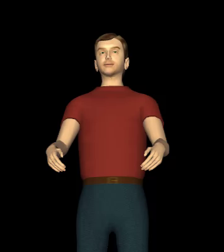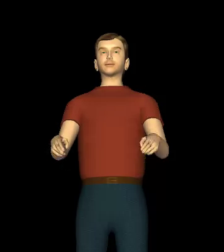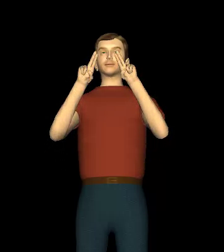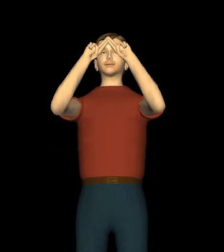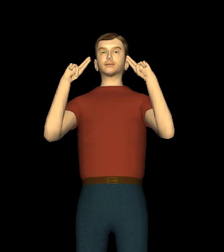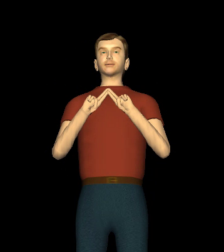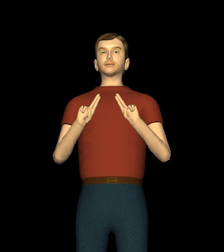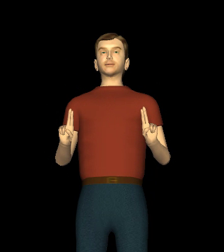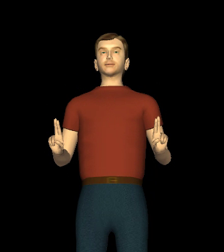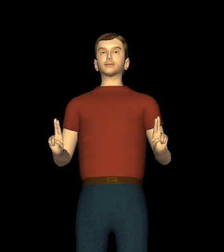دولي